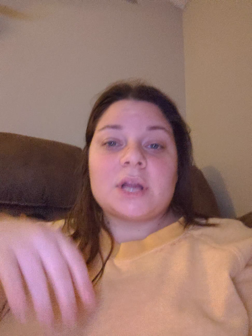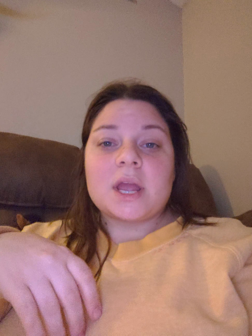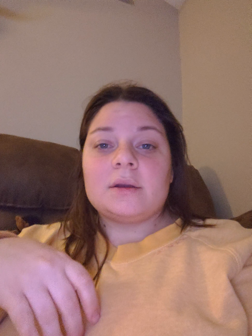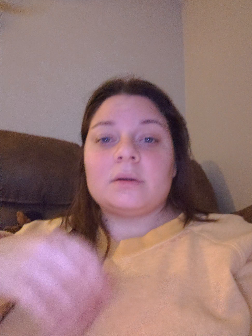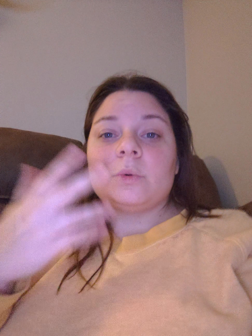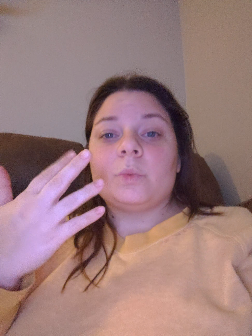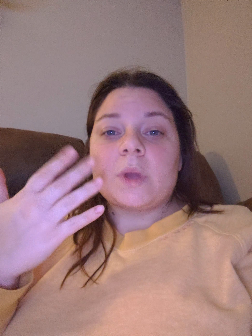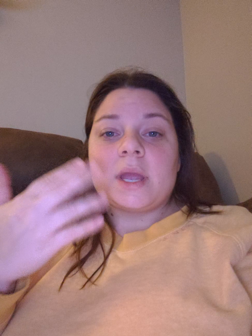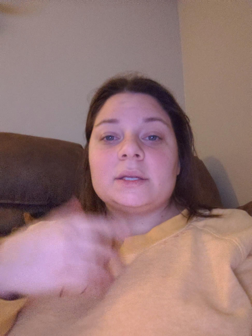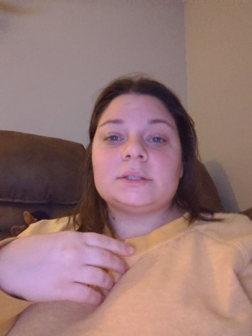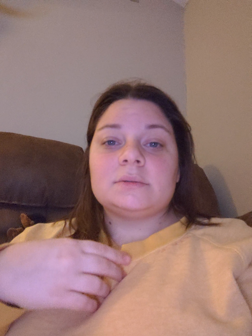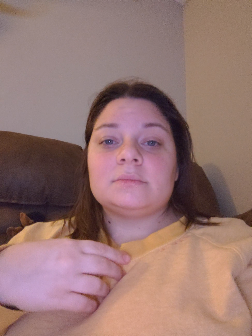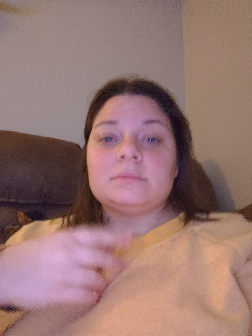wait